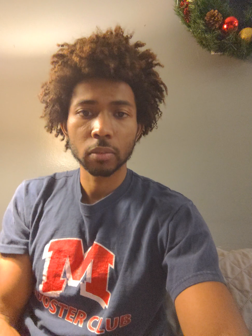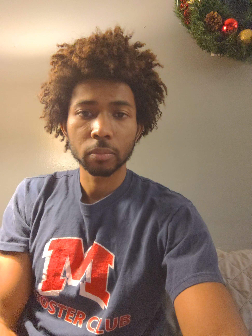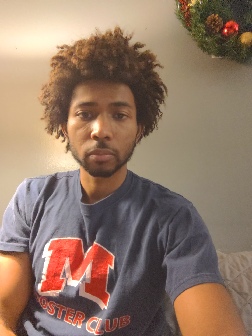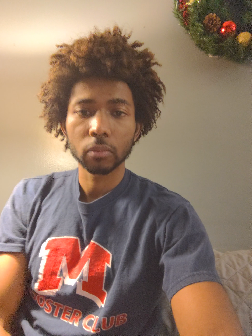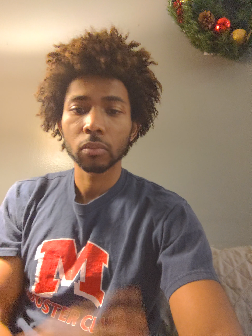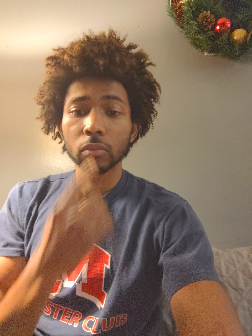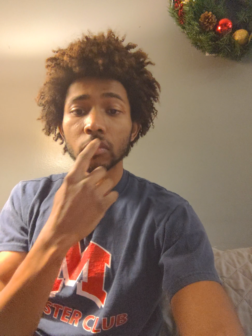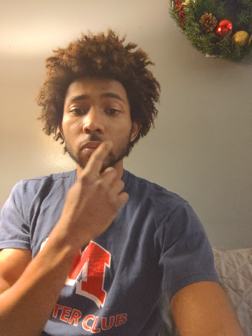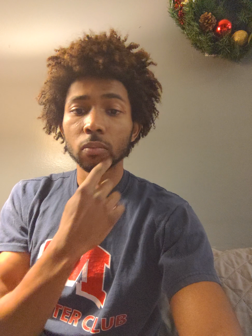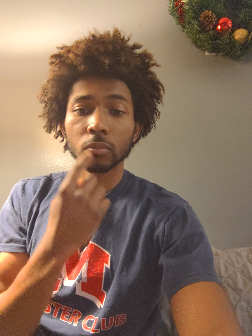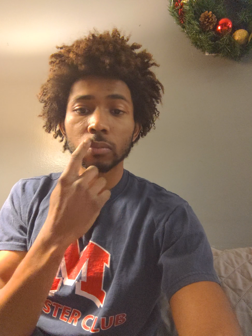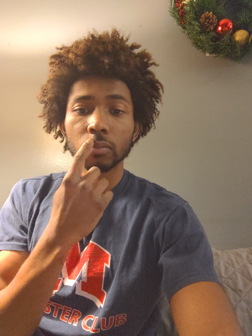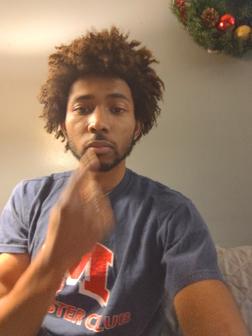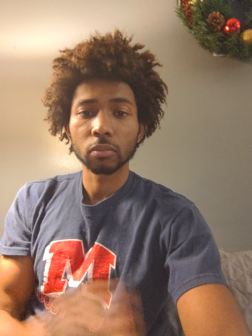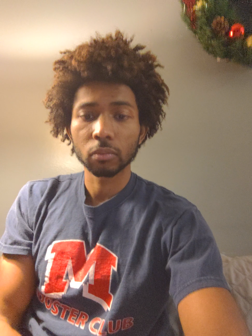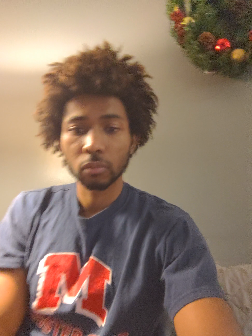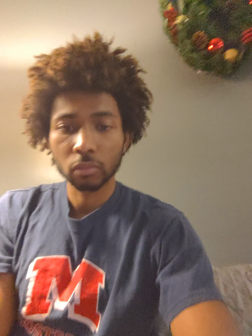lips